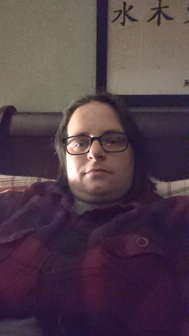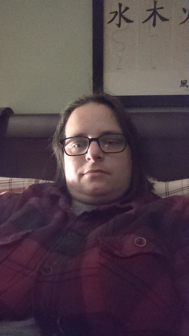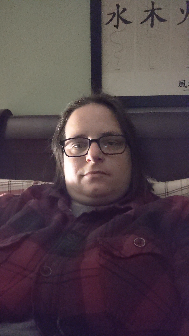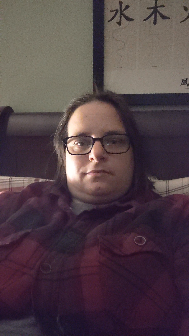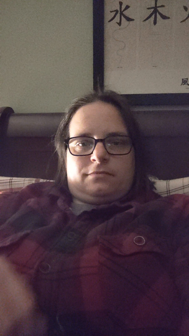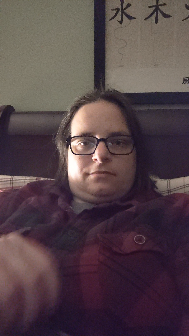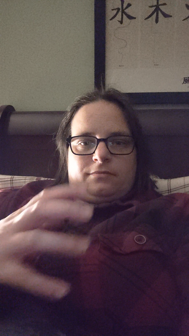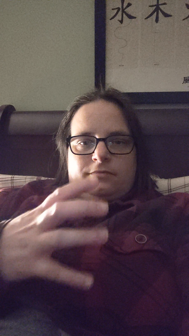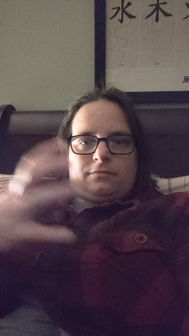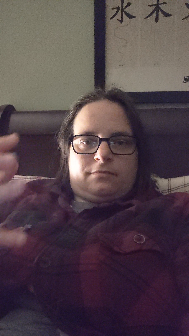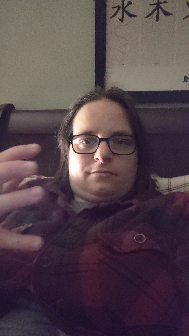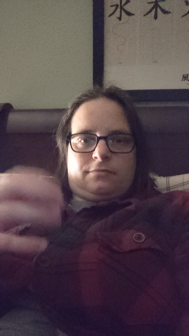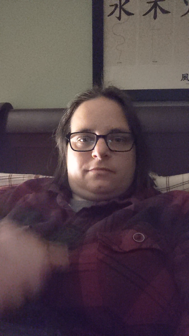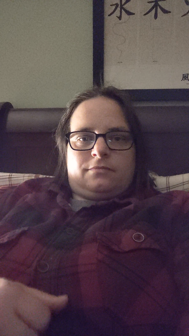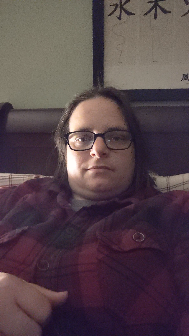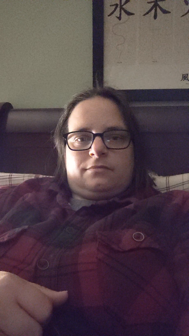much